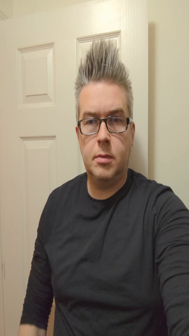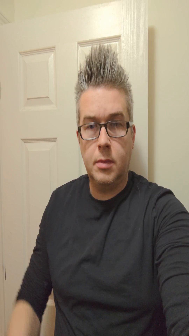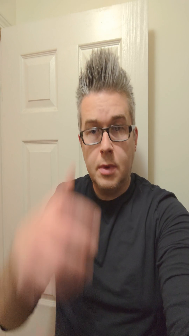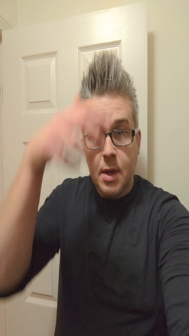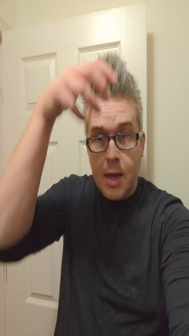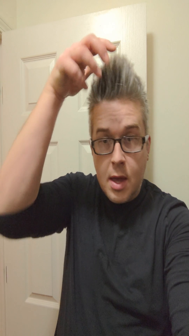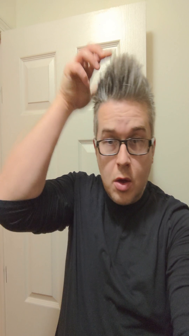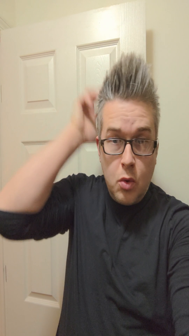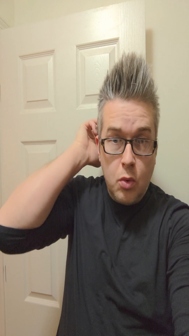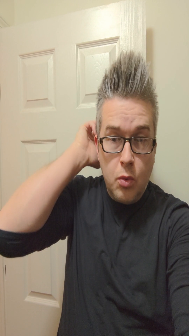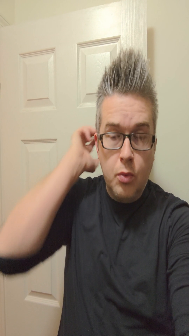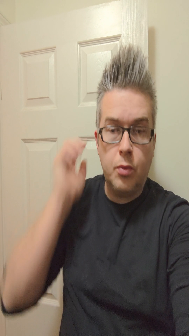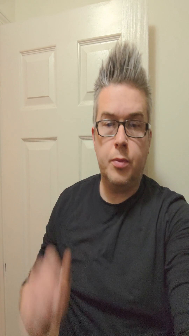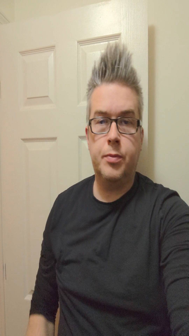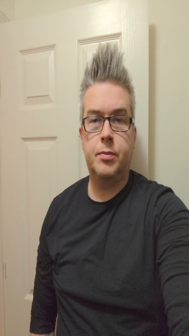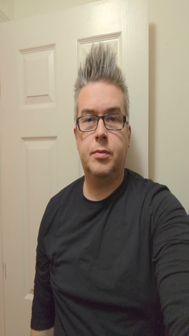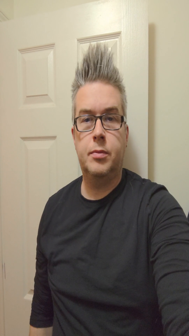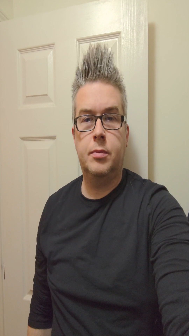lion